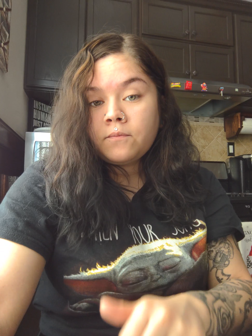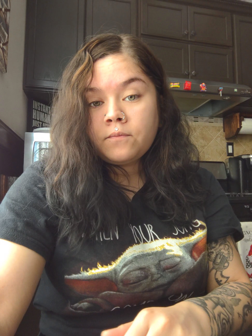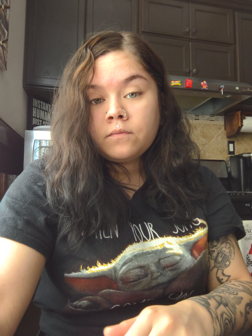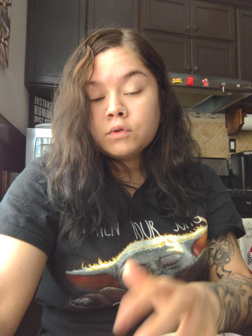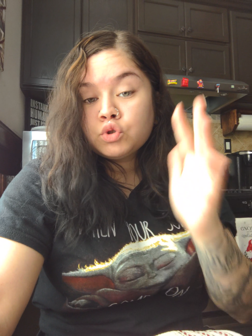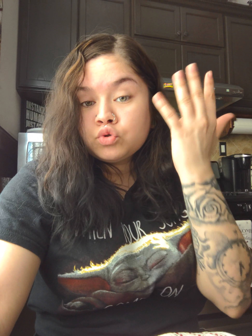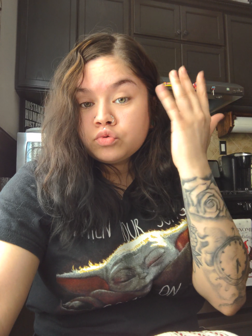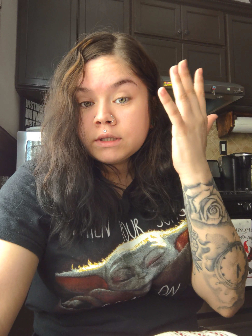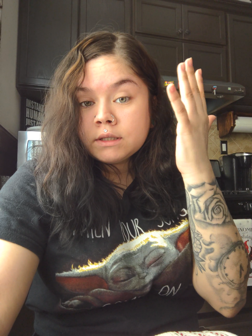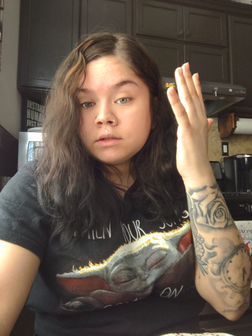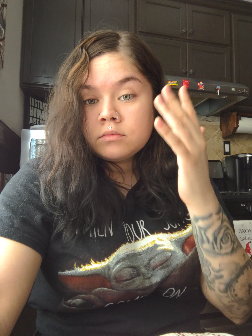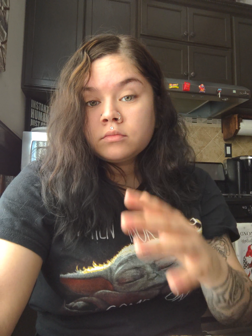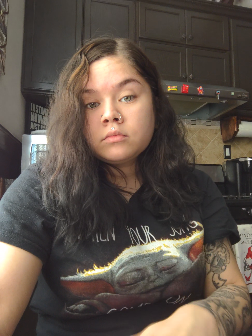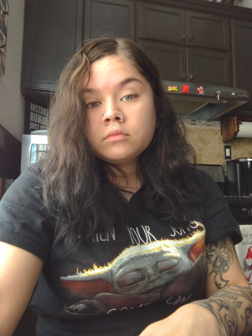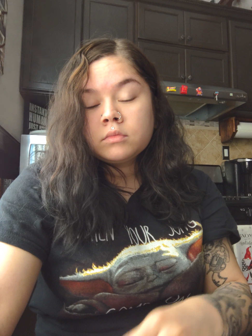tree